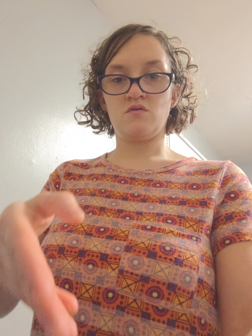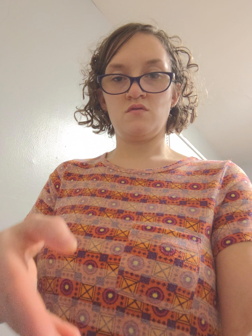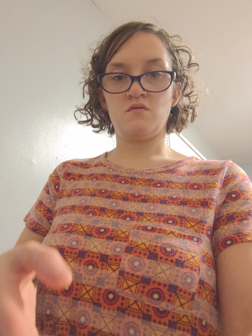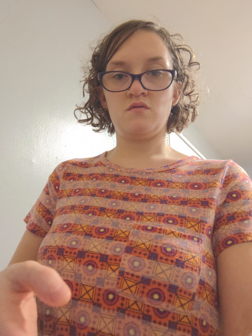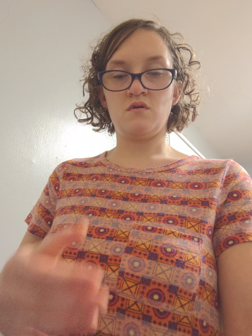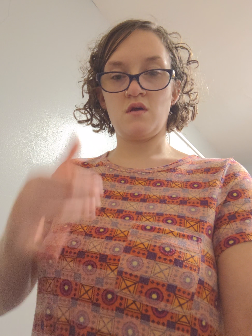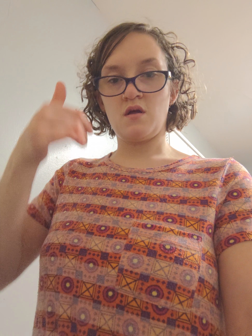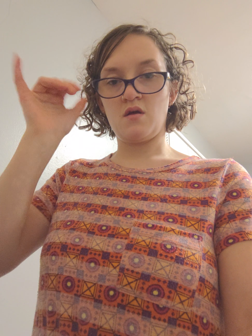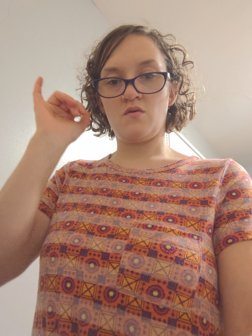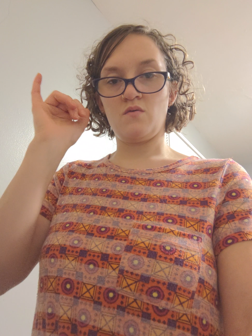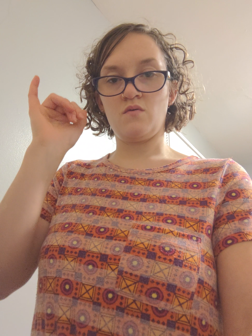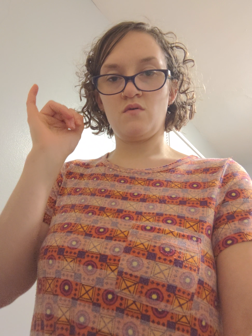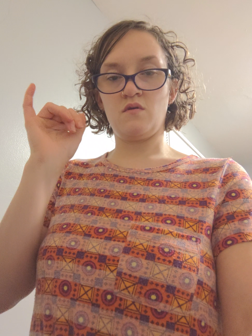cow